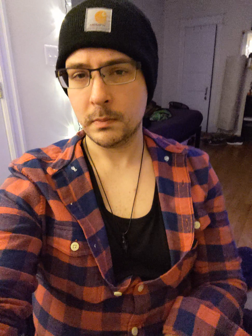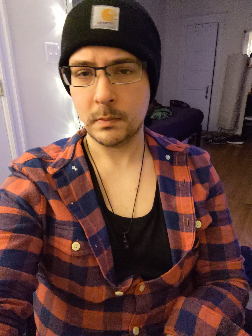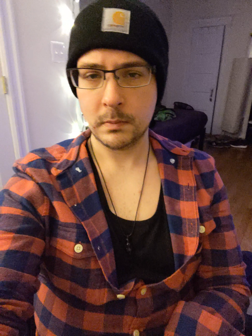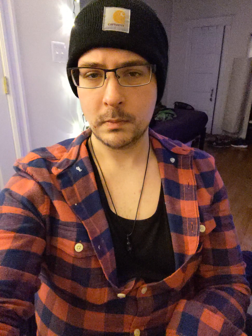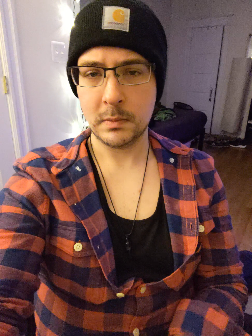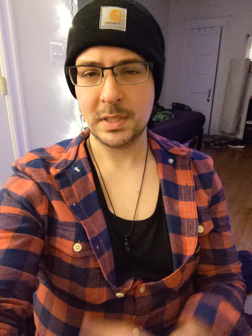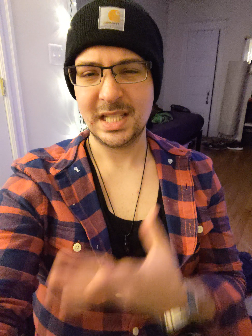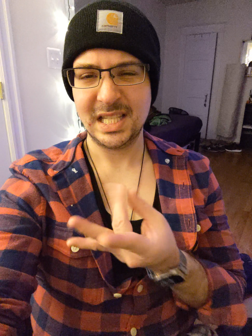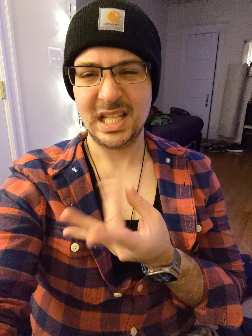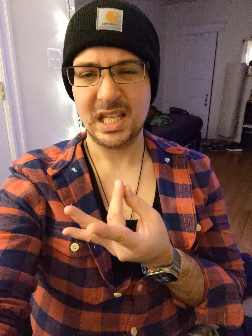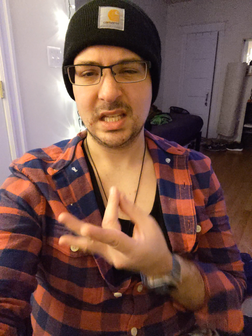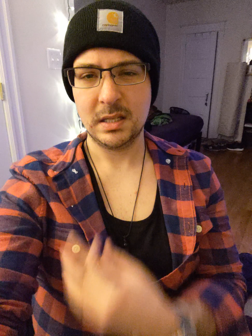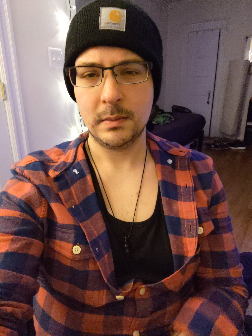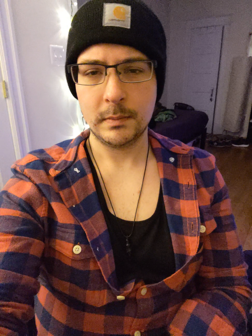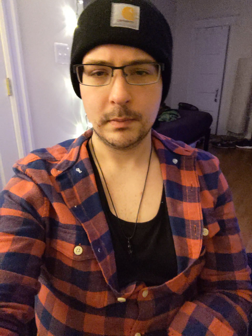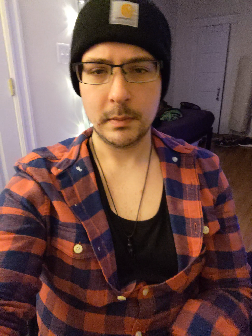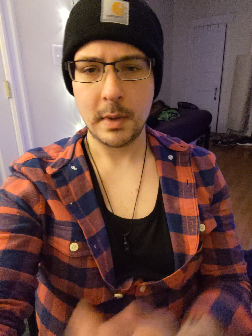sticky